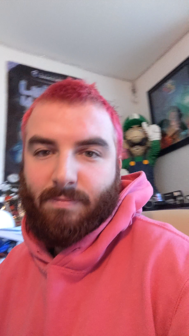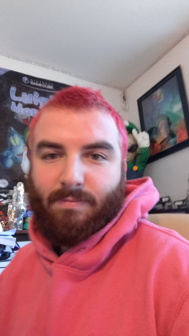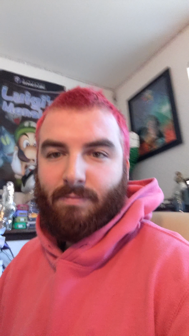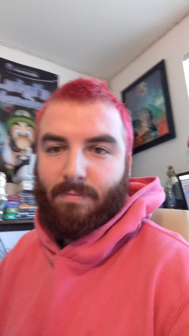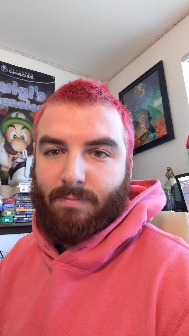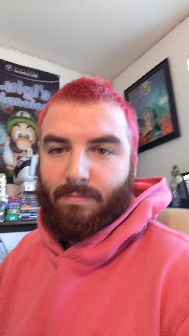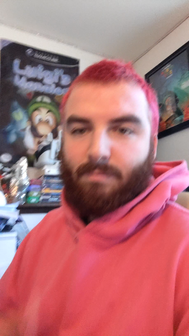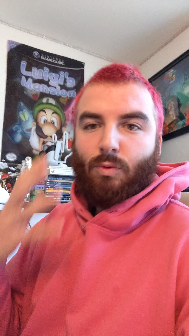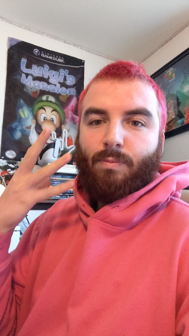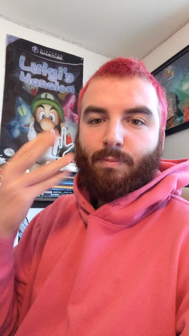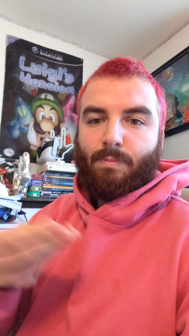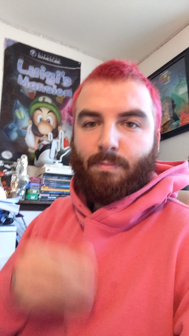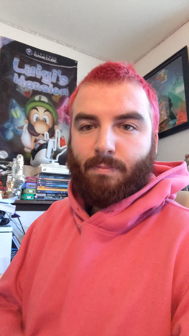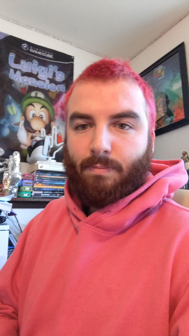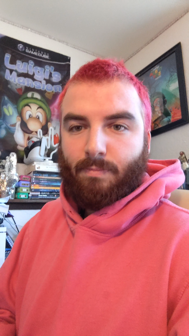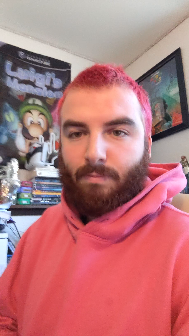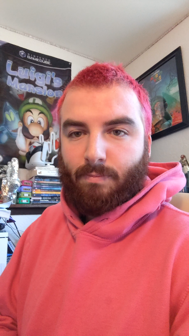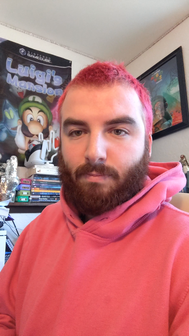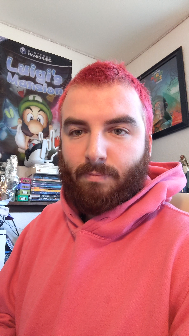got to